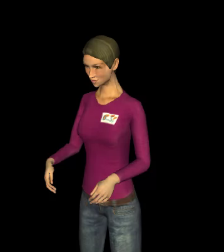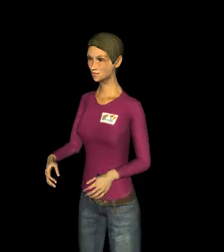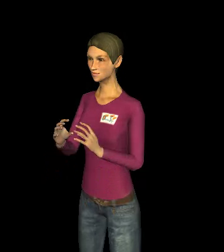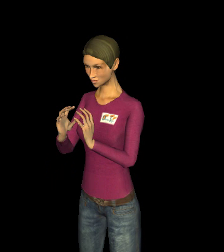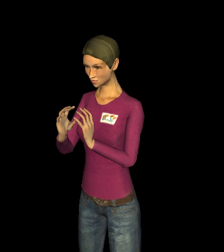عالِم